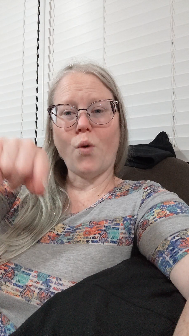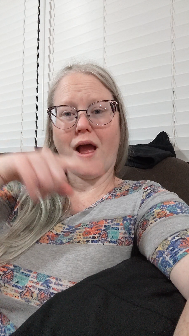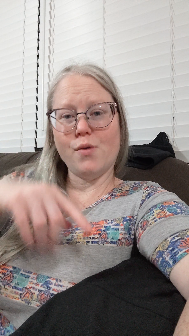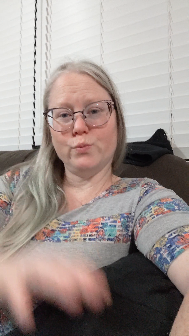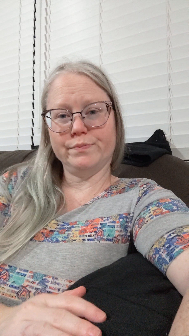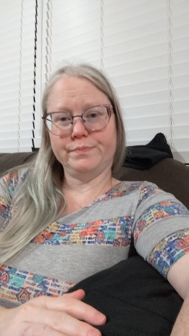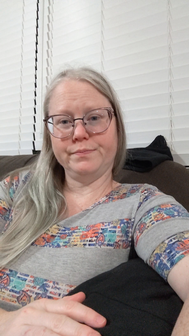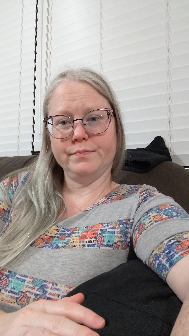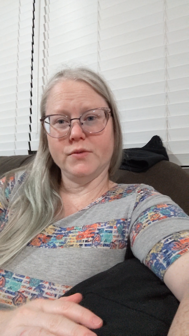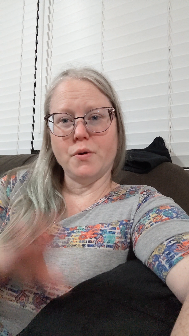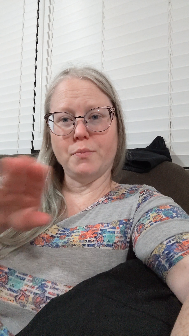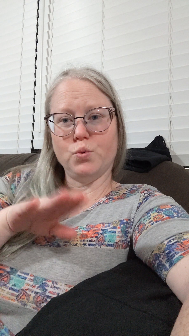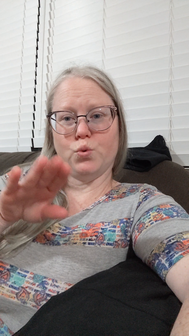boots